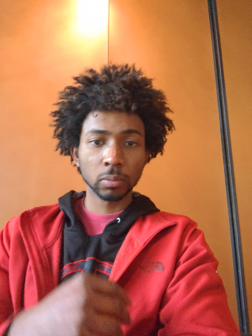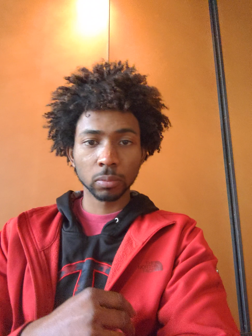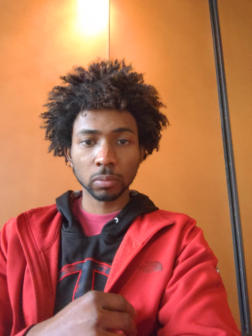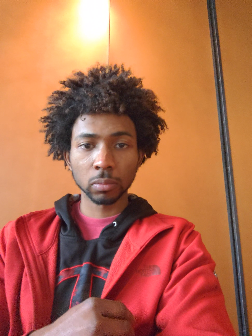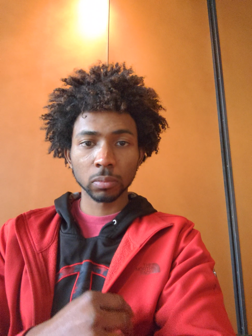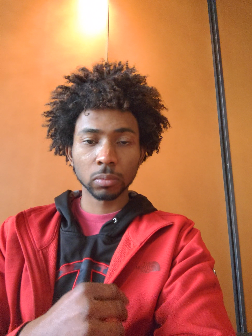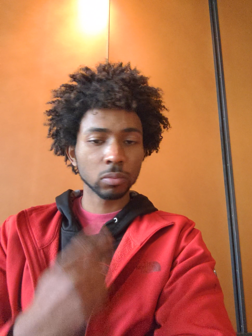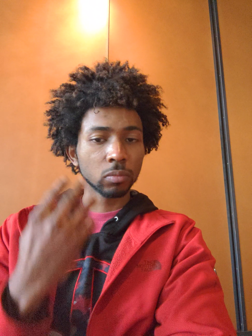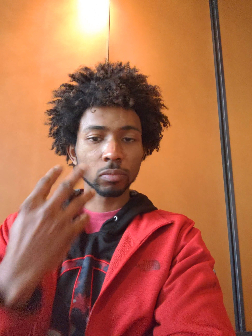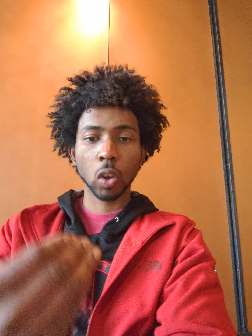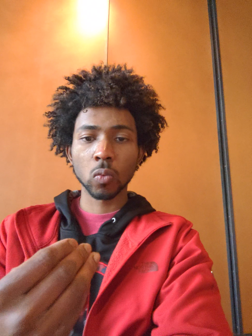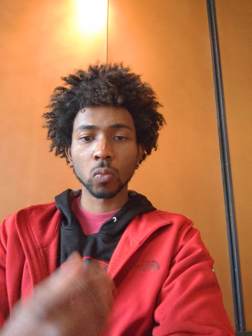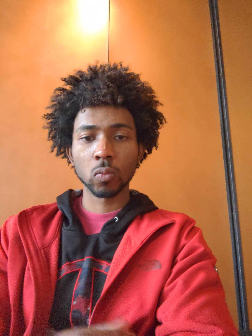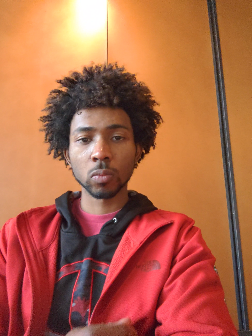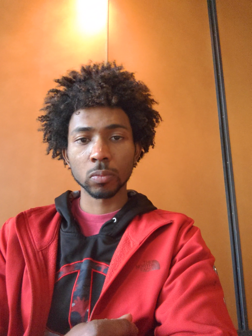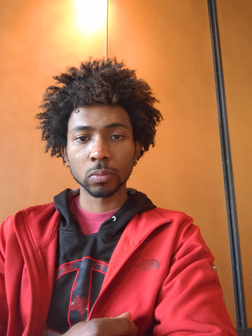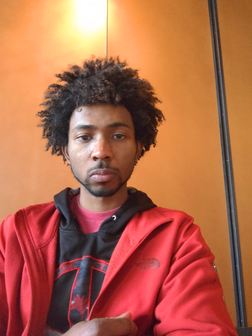go